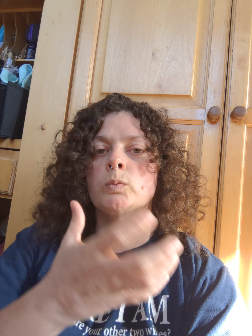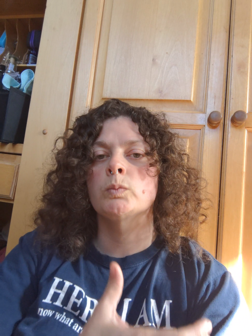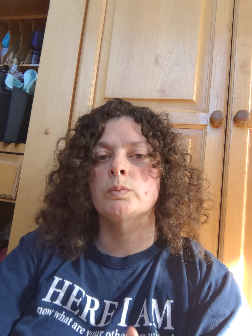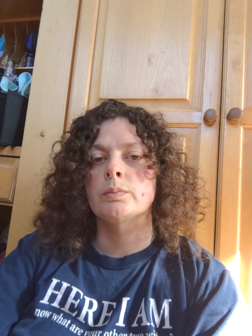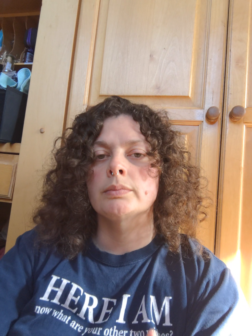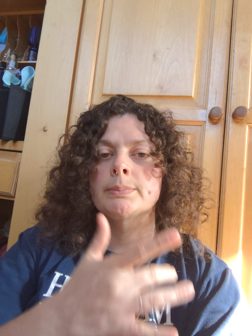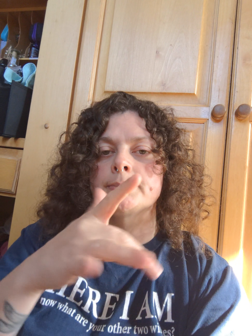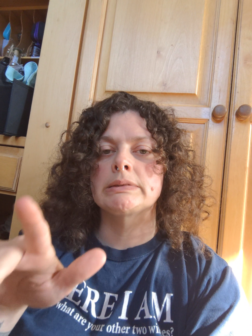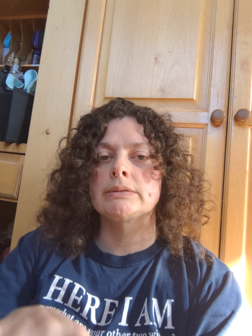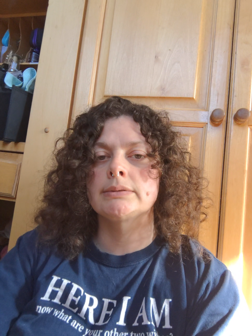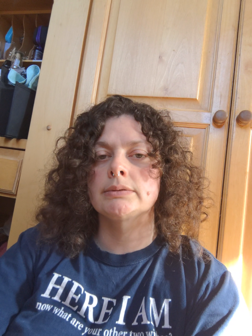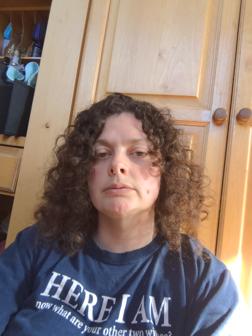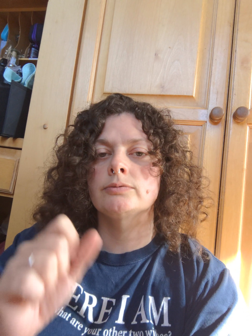empty